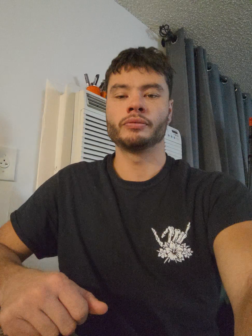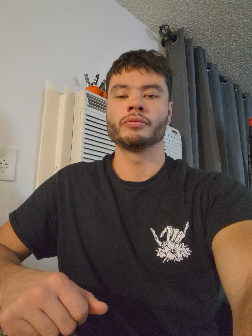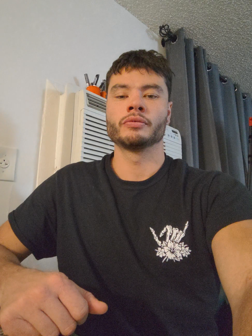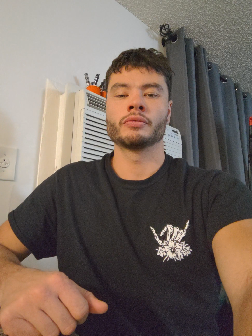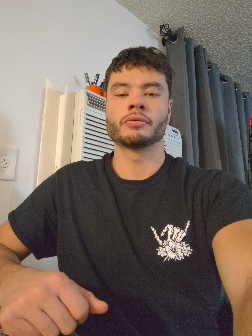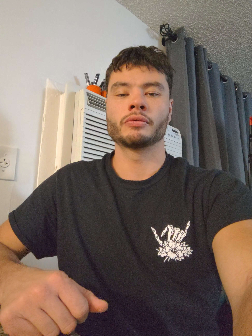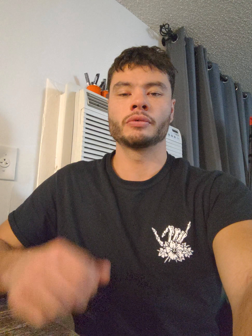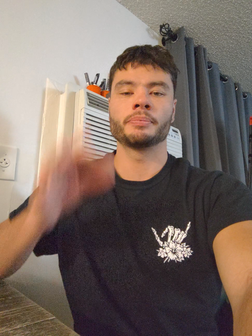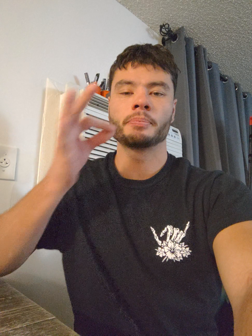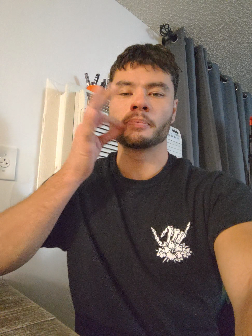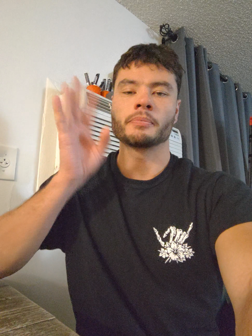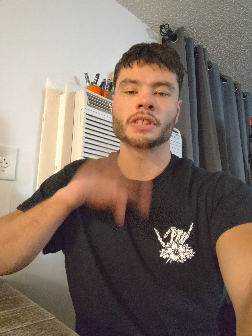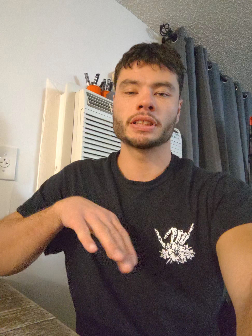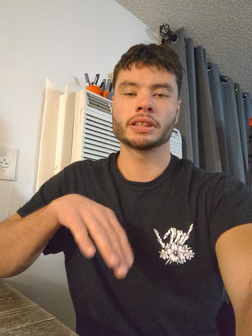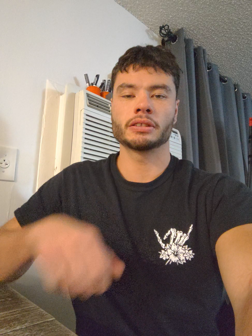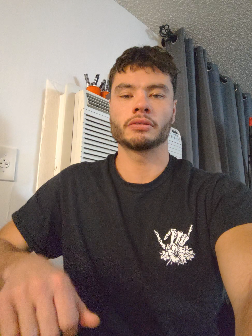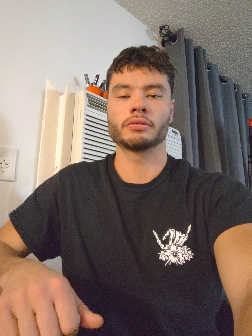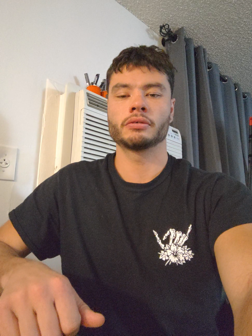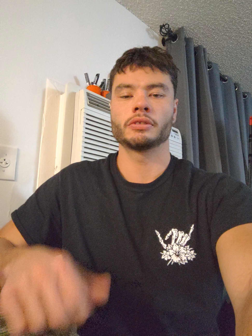bee